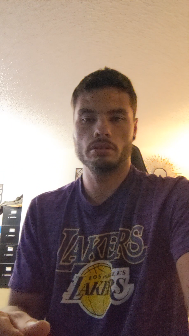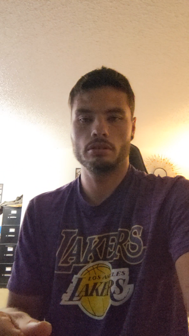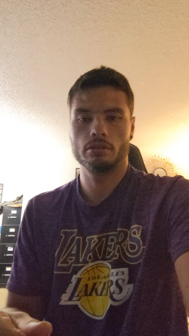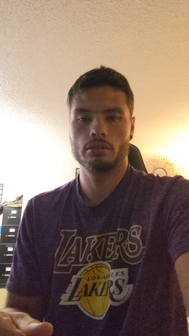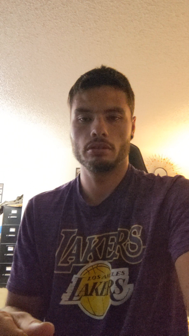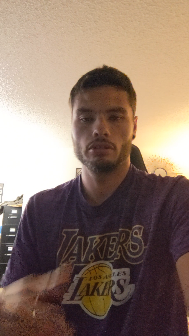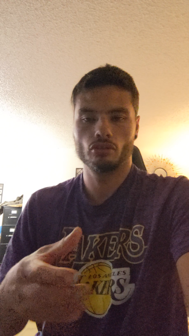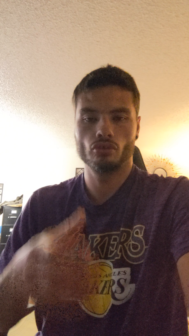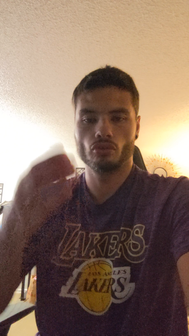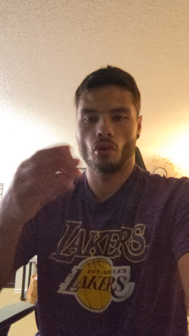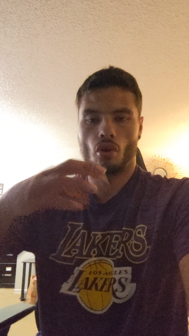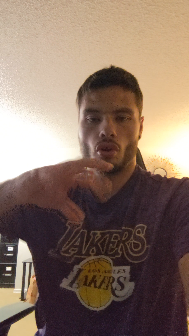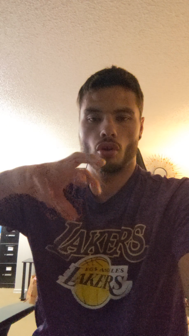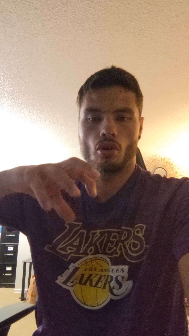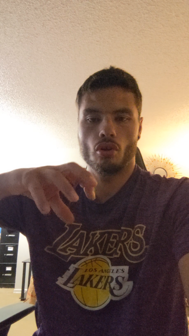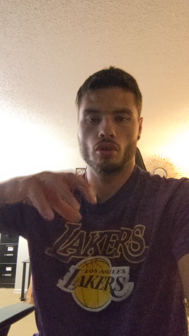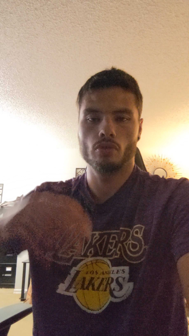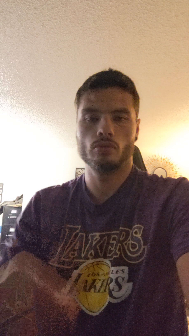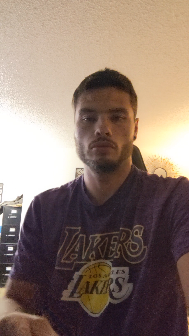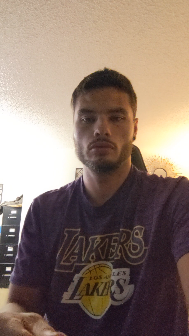jar